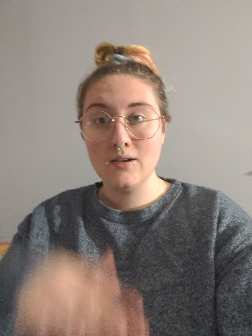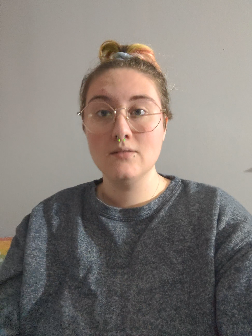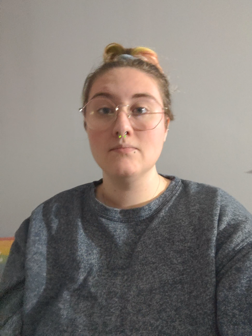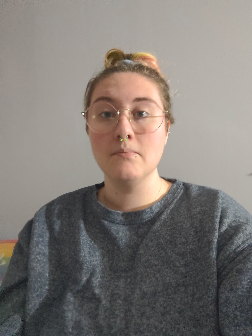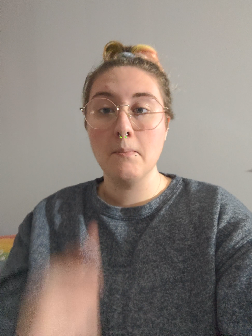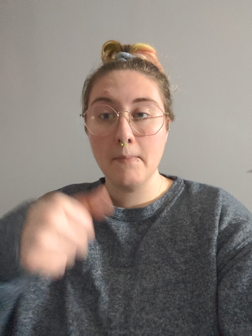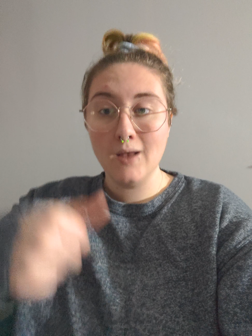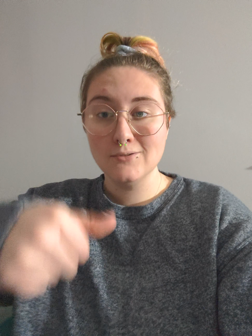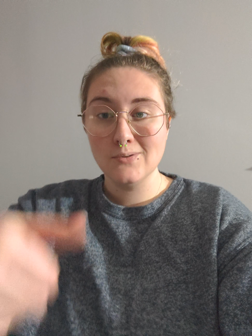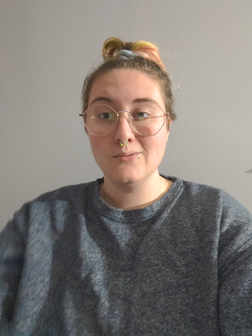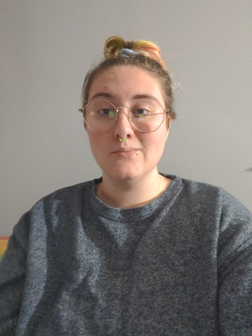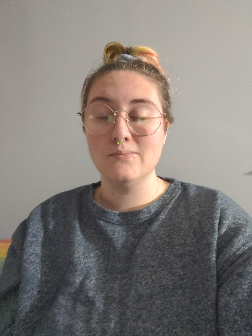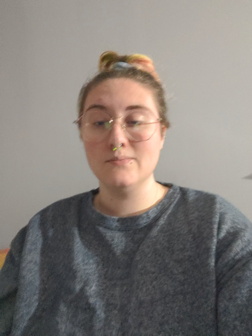puzzle